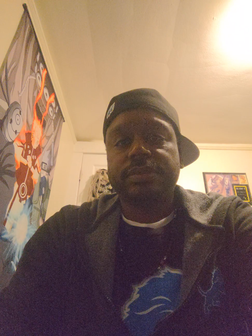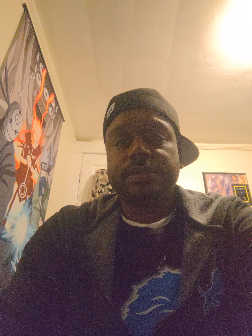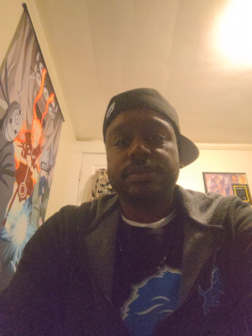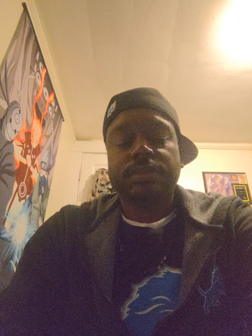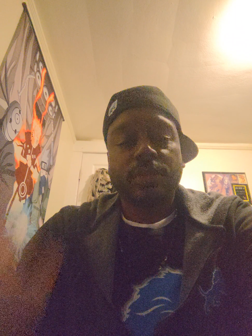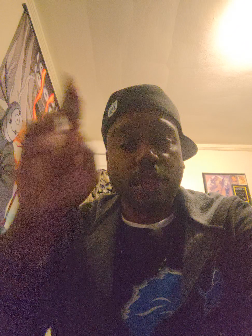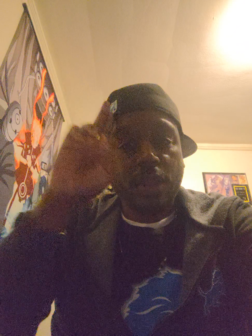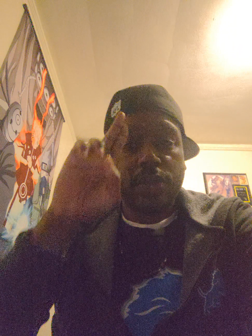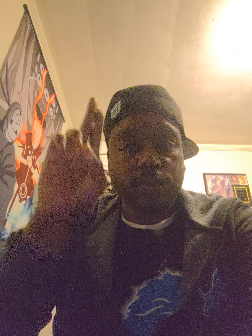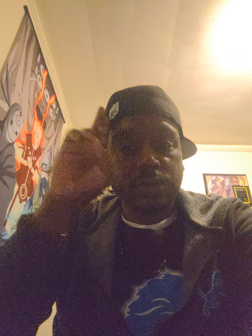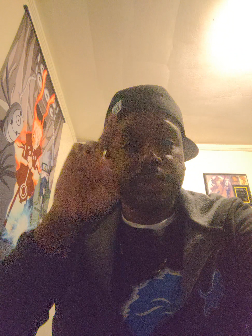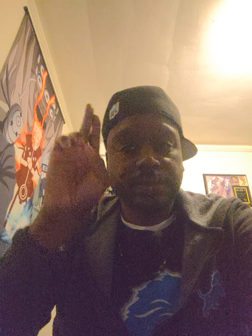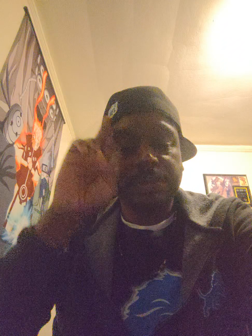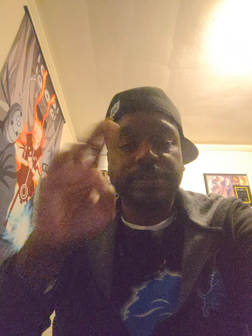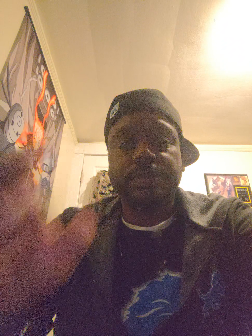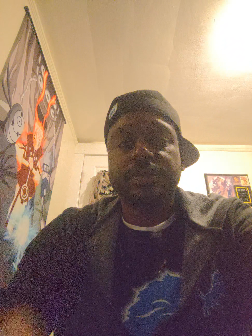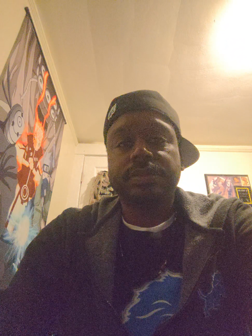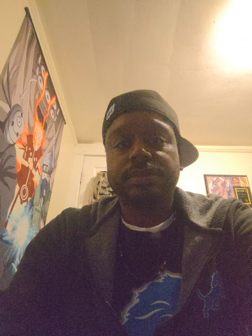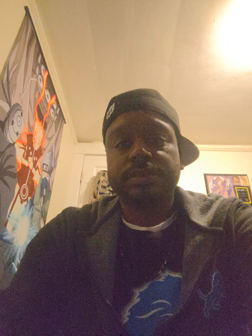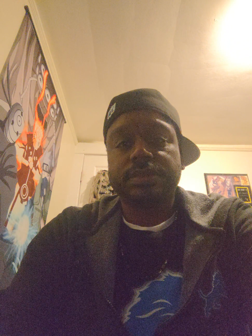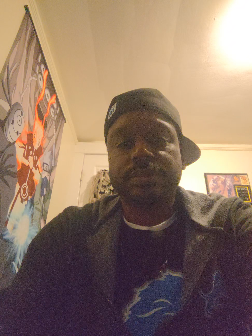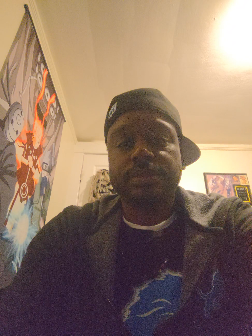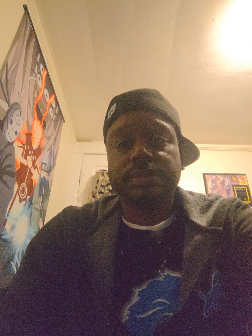uncle